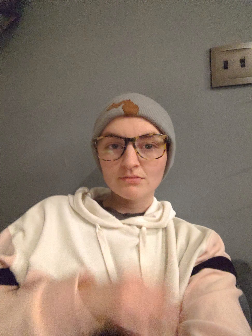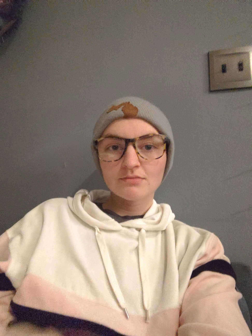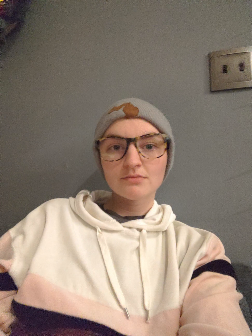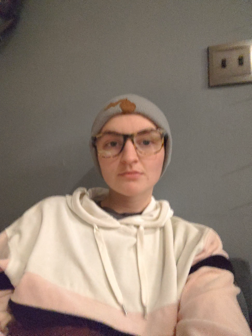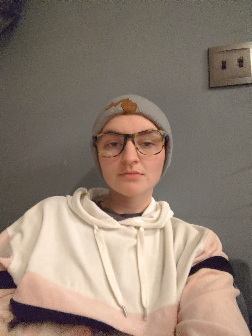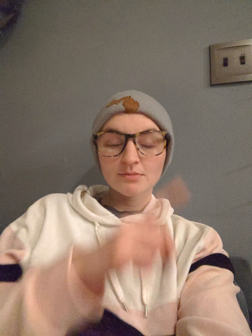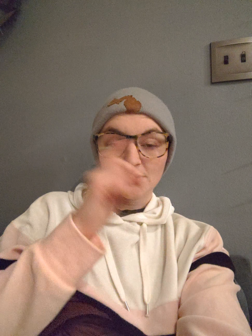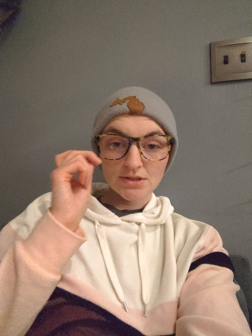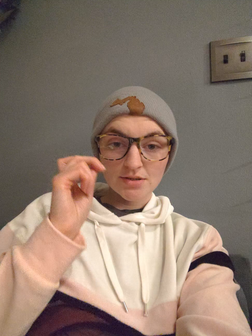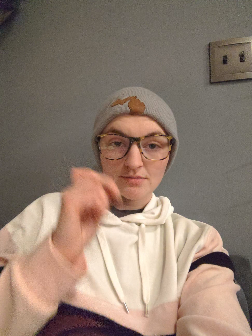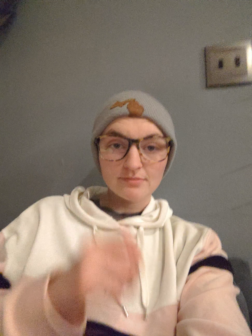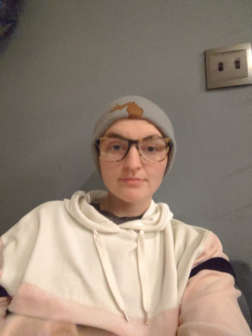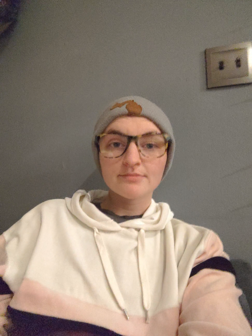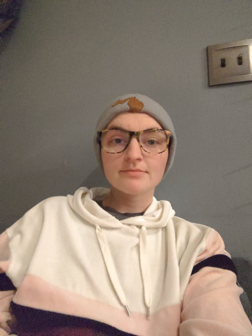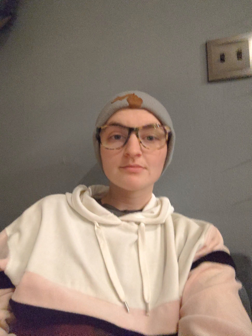because